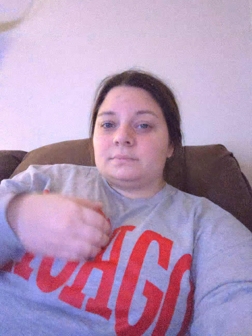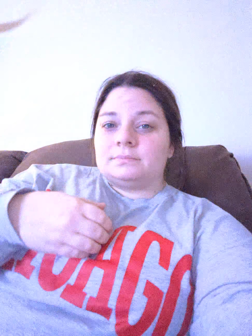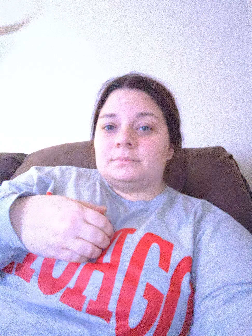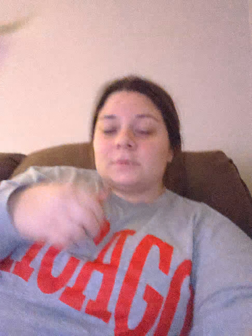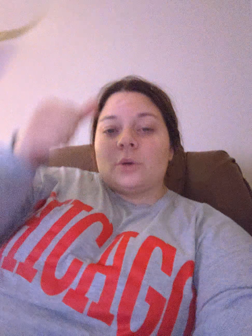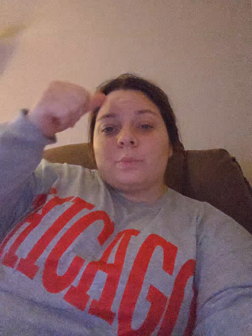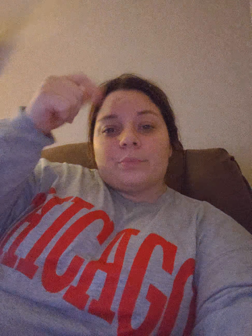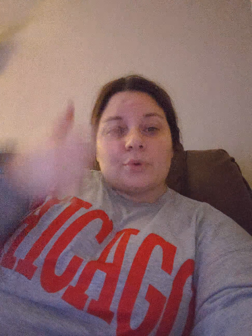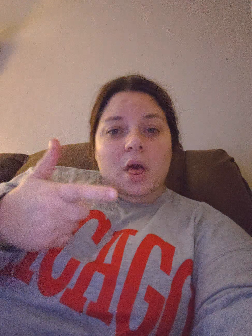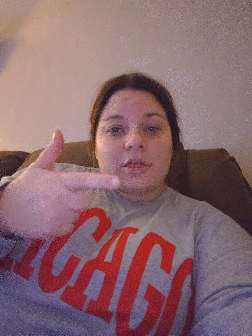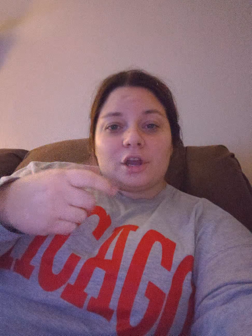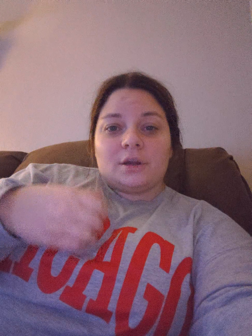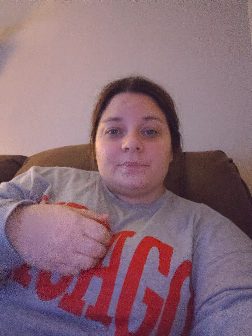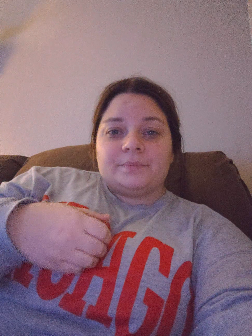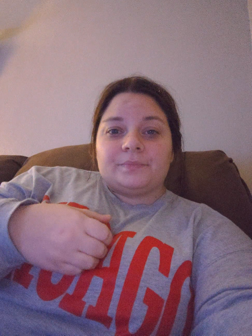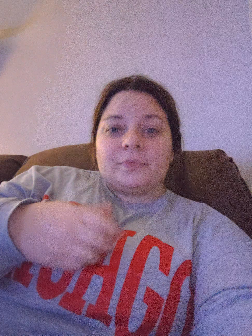brother